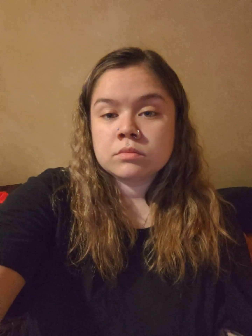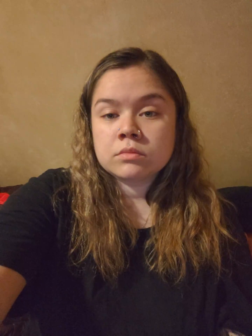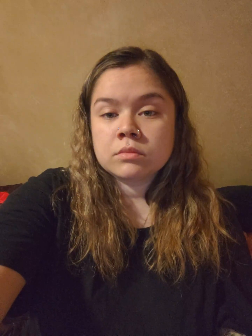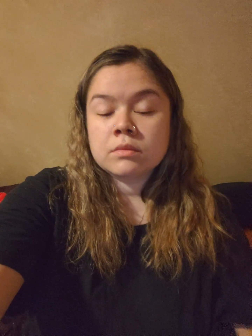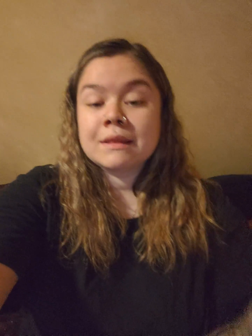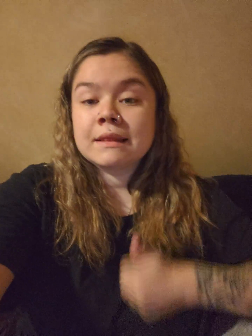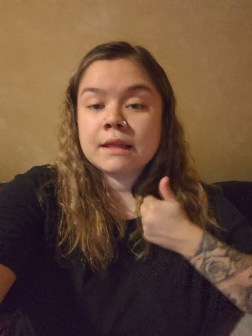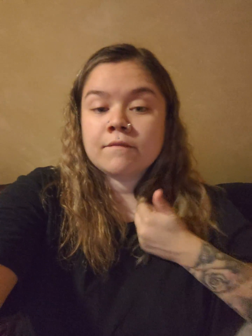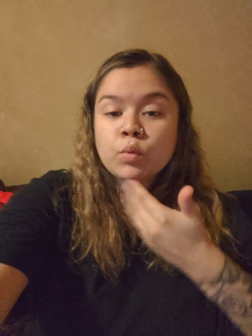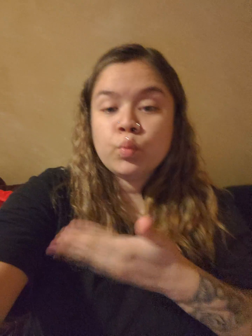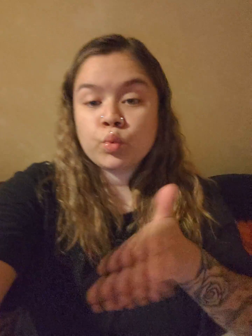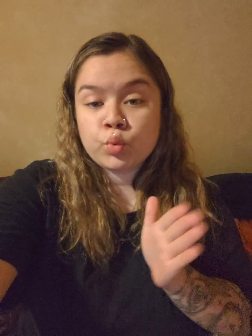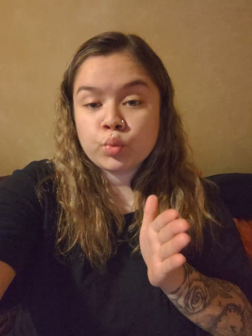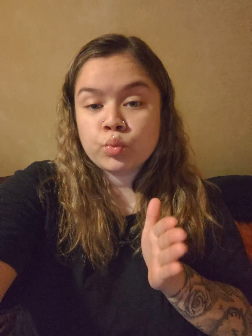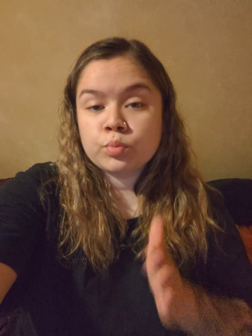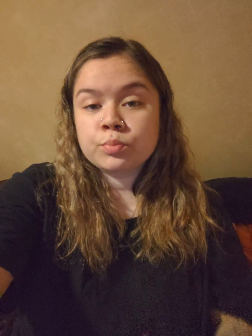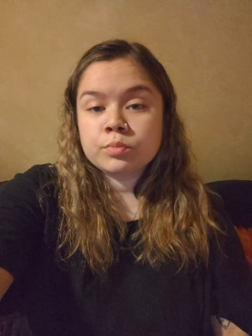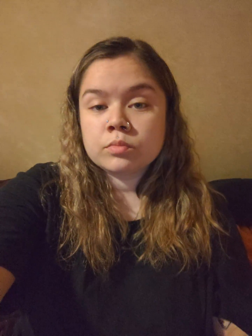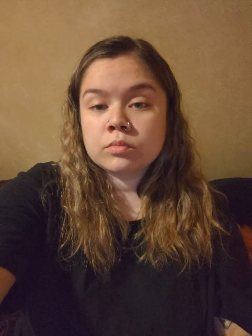living room